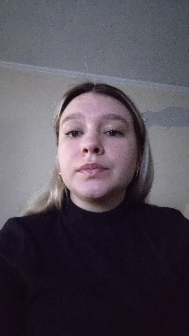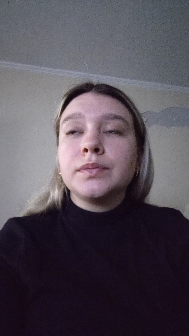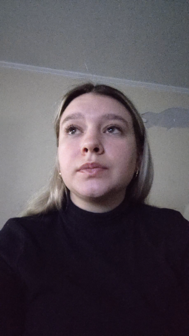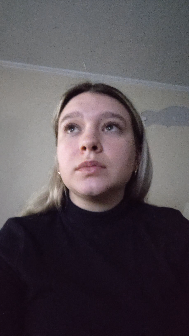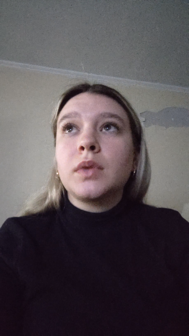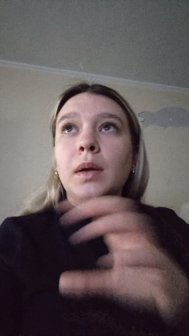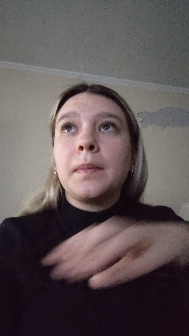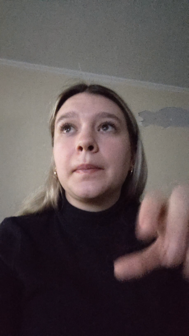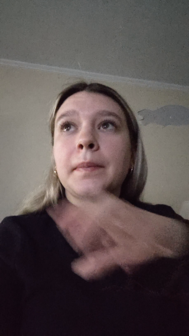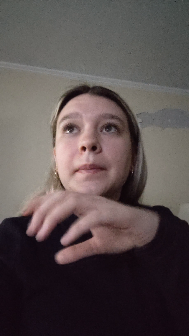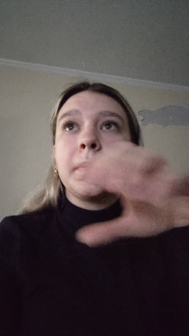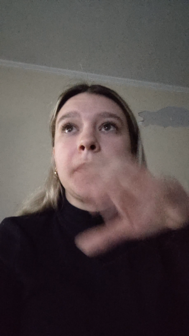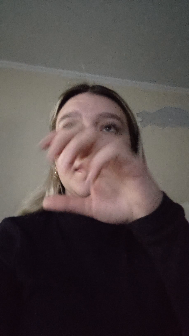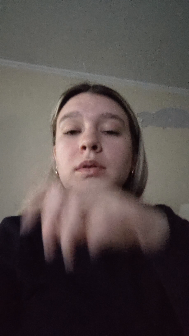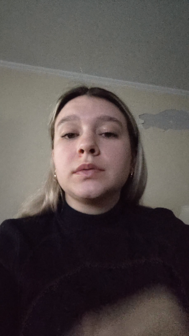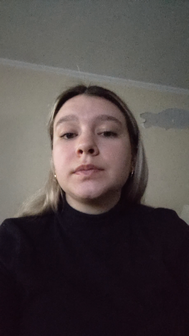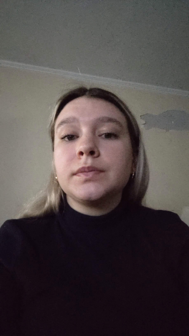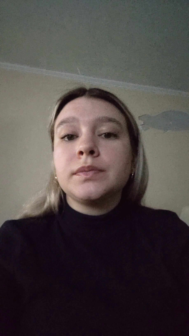block